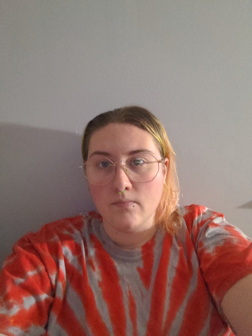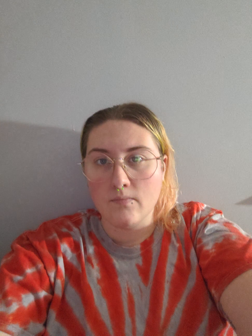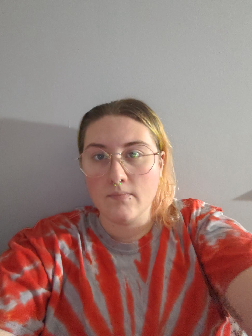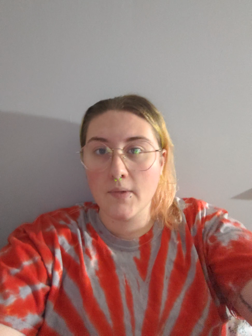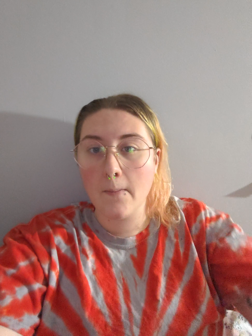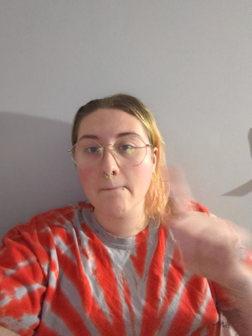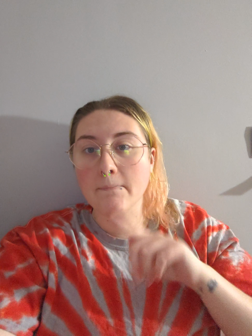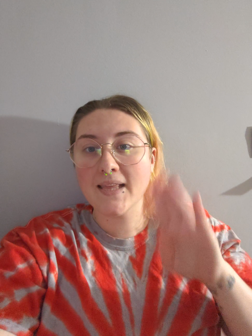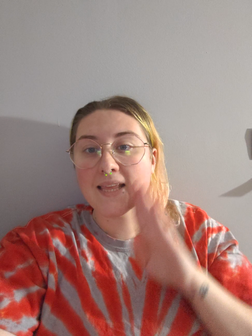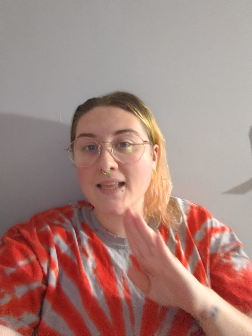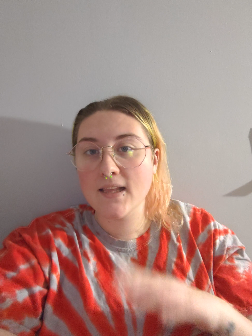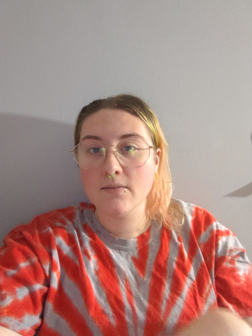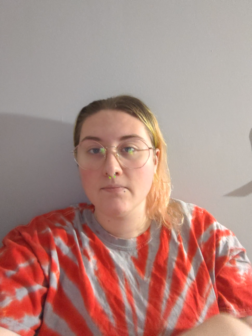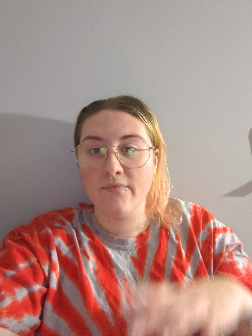bee